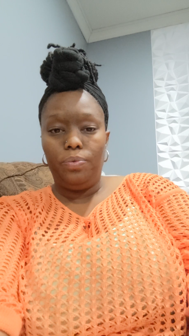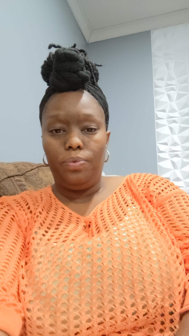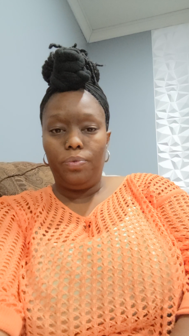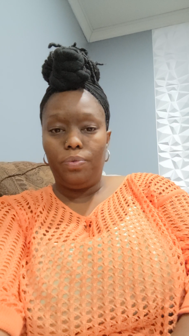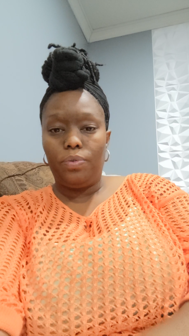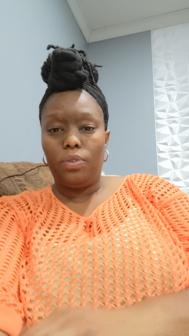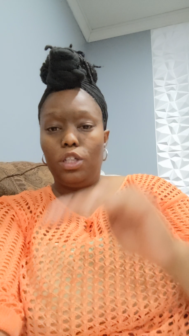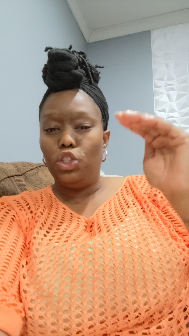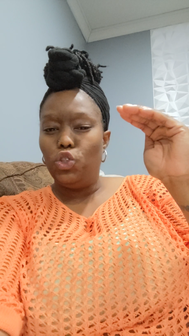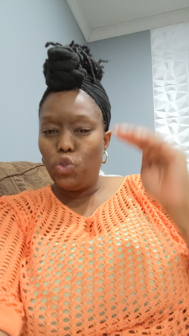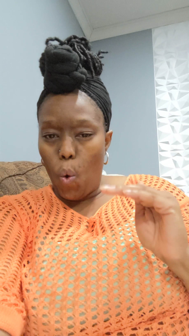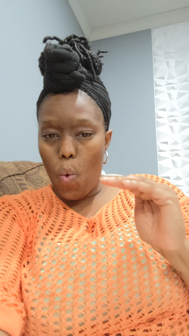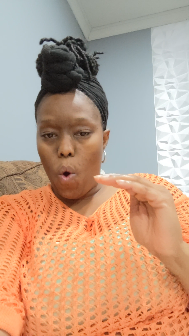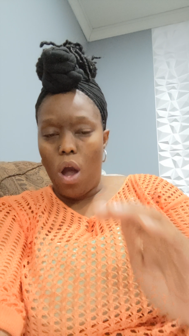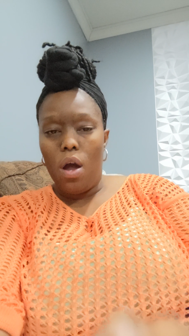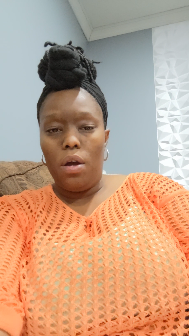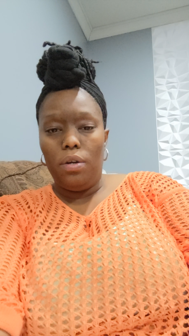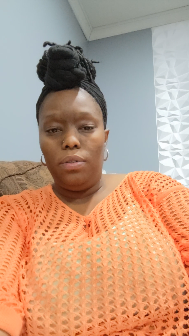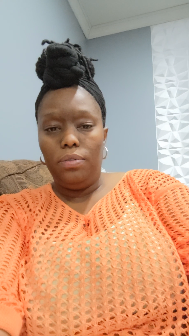short